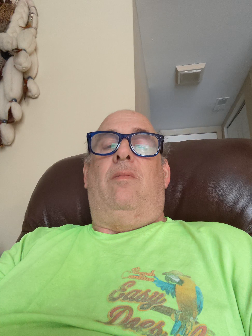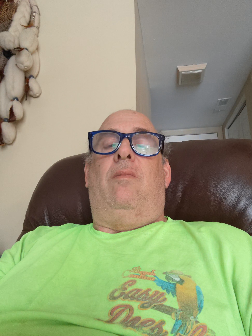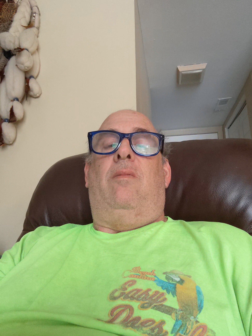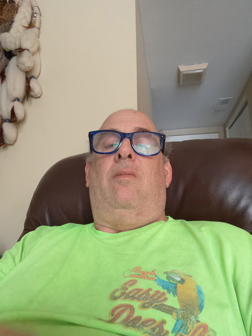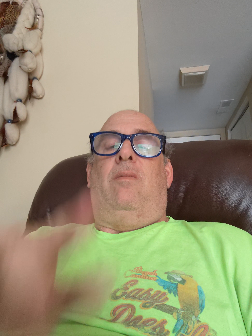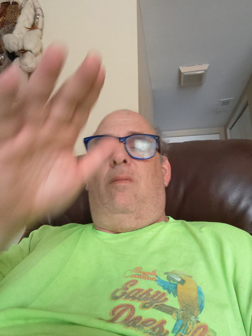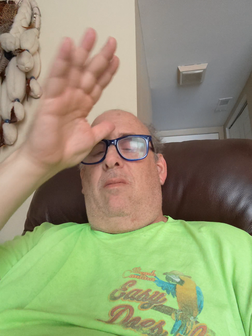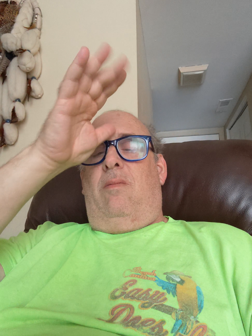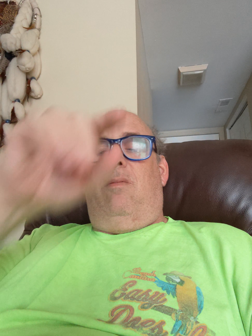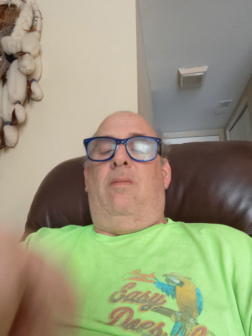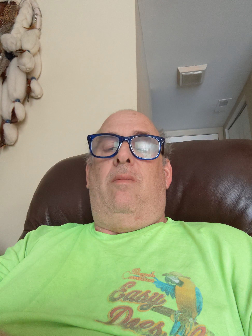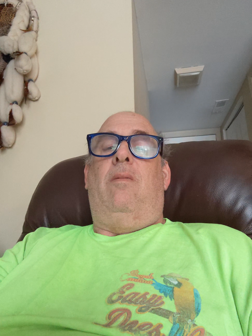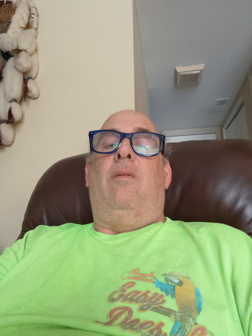dad